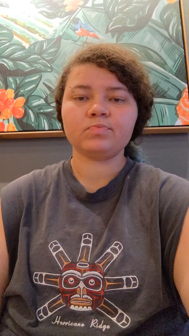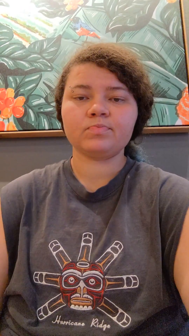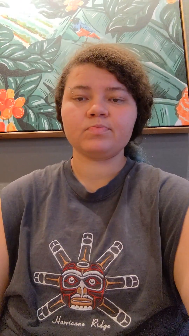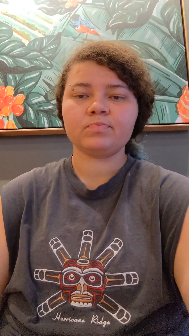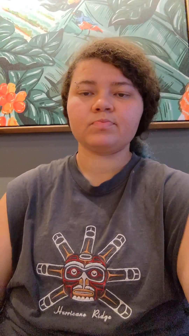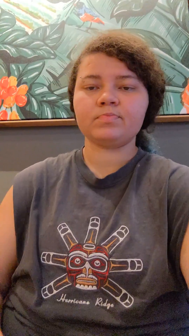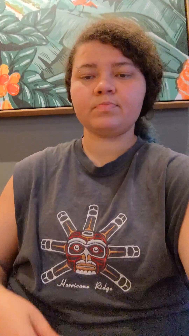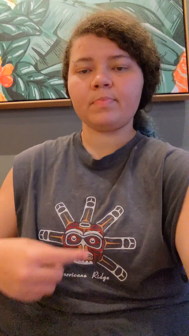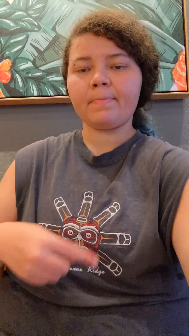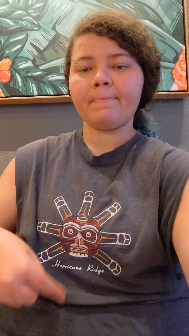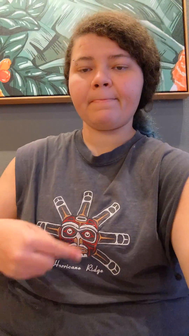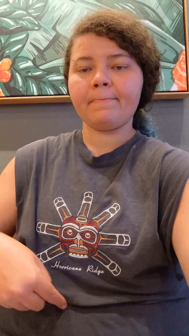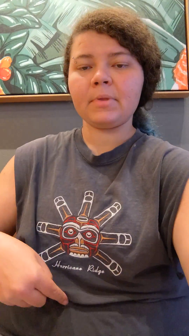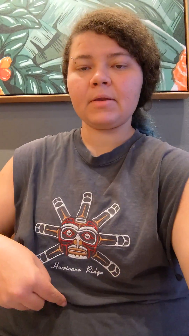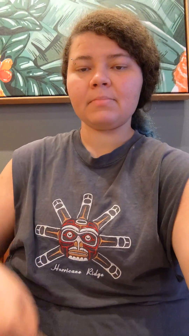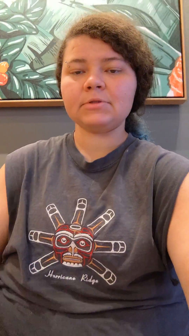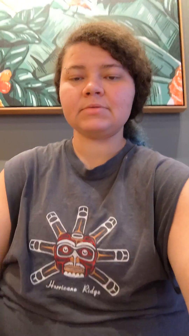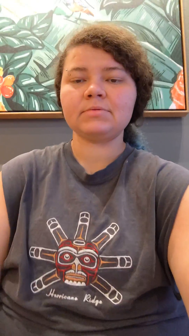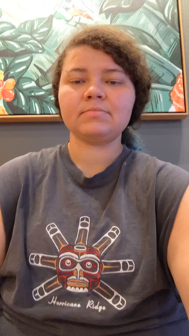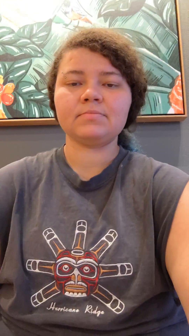belly button